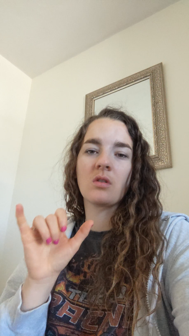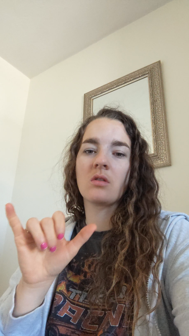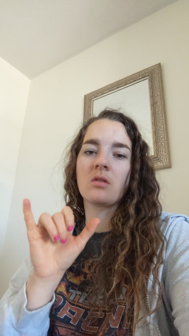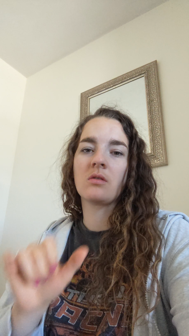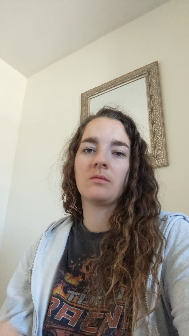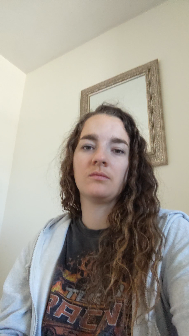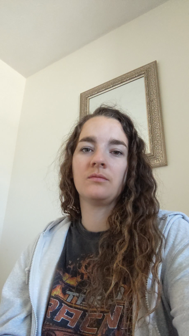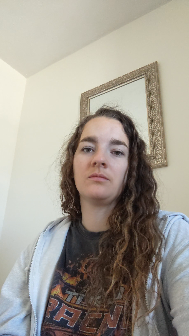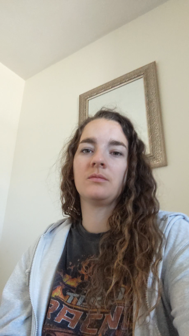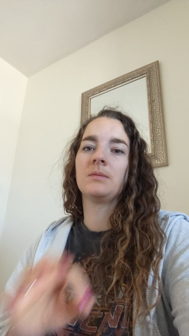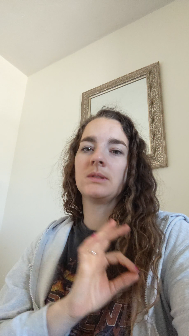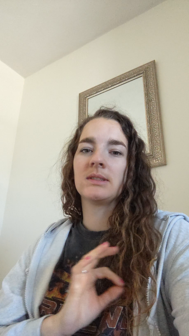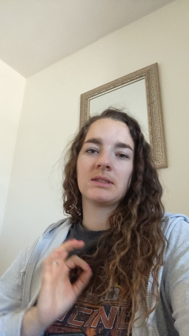beads